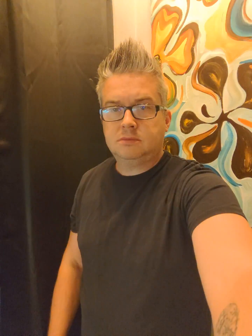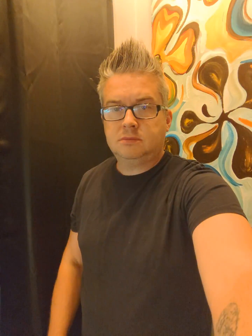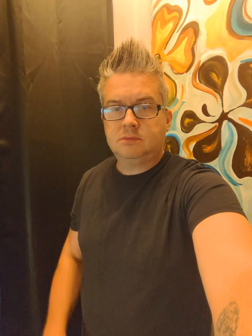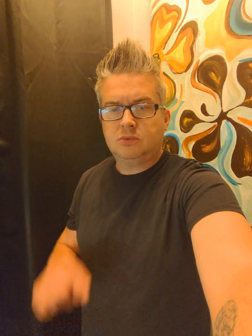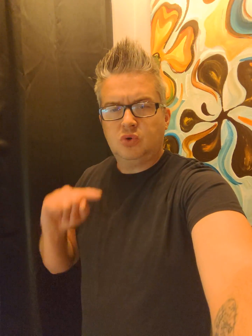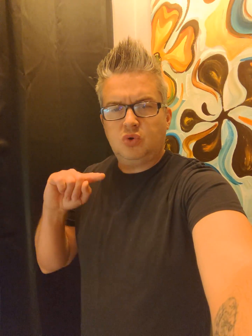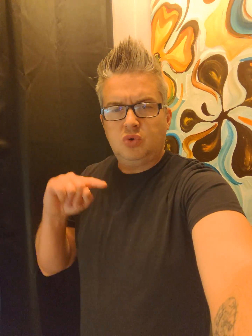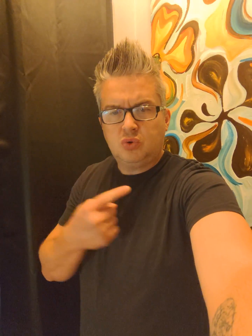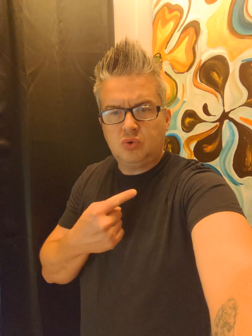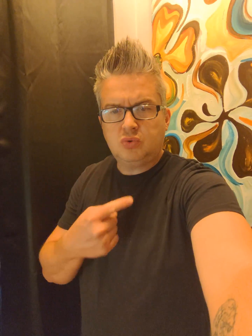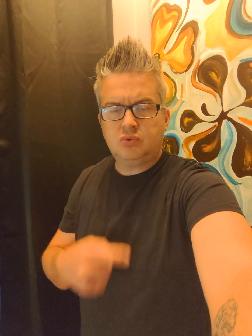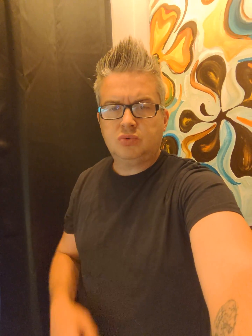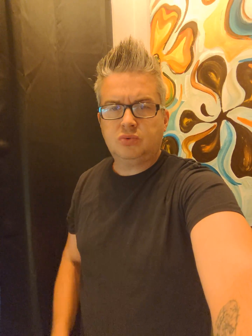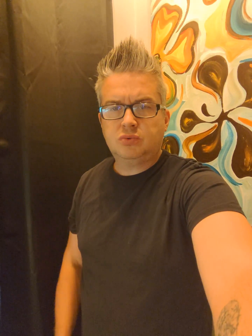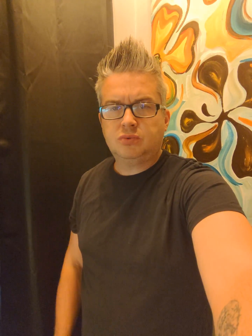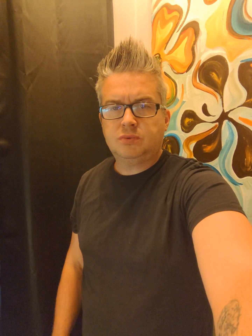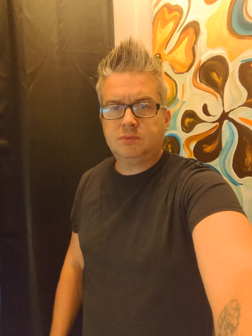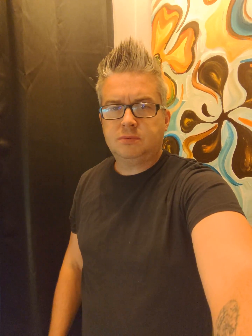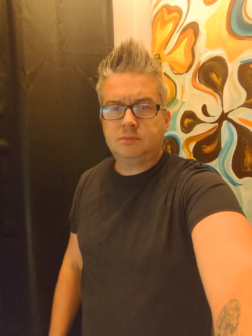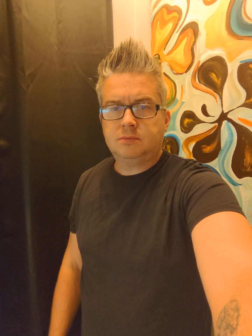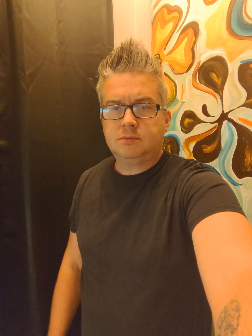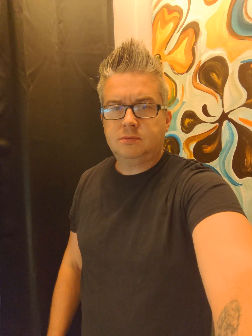hurt